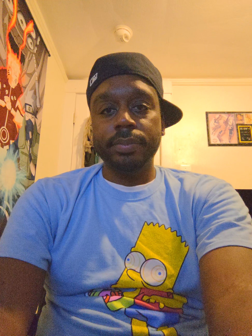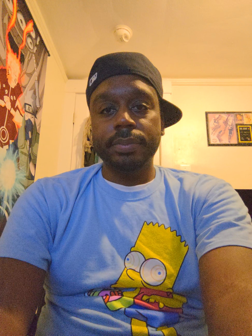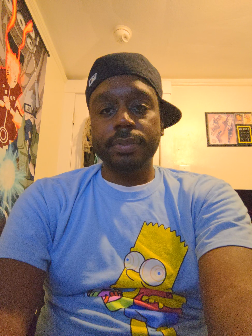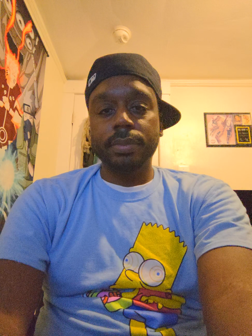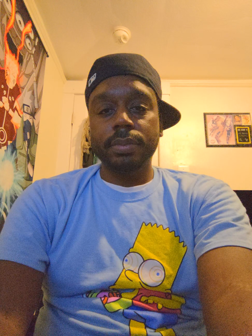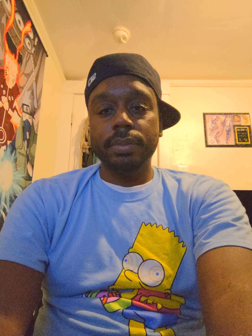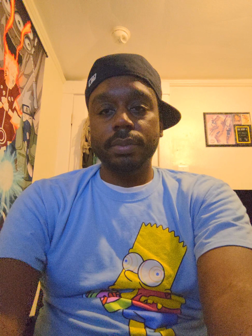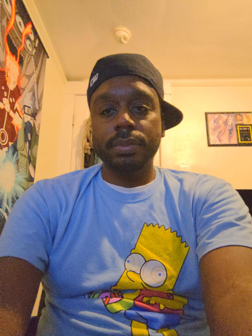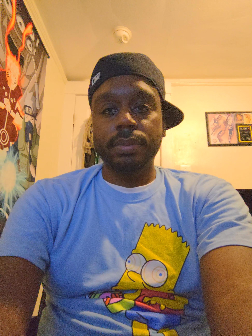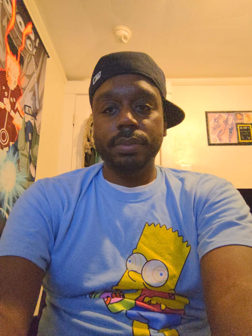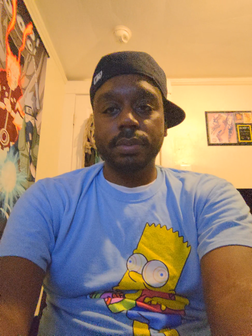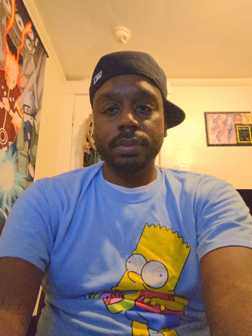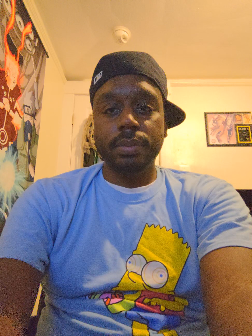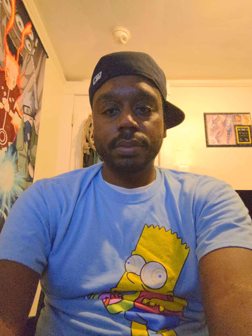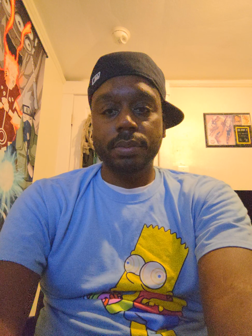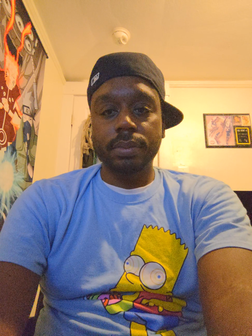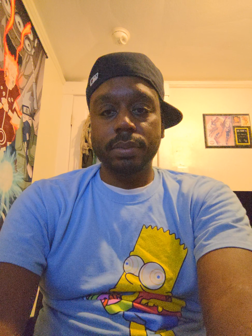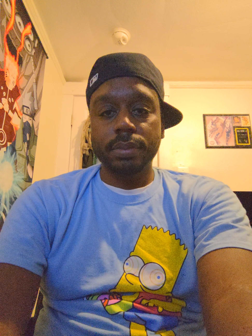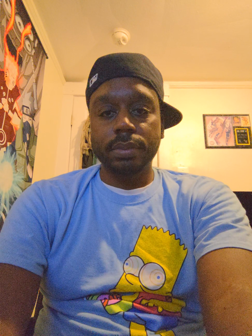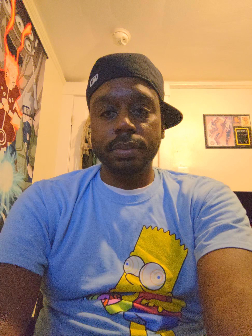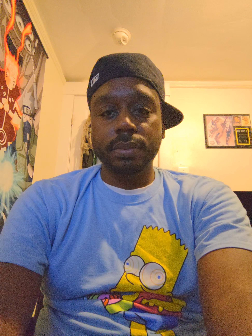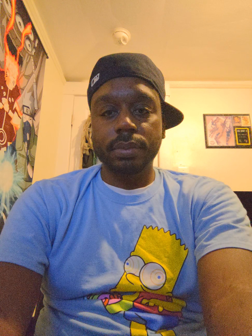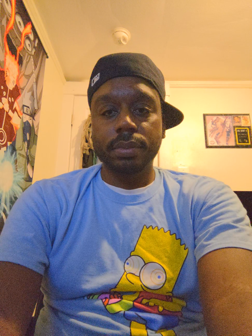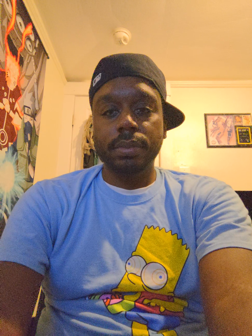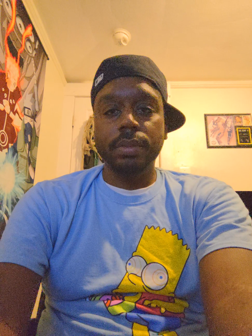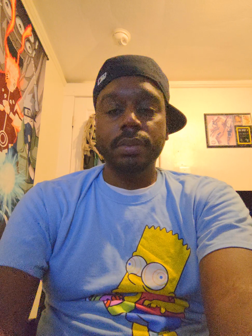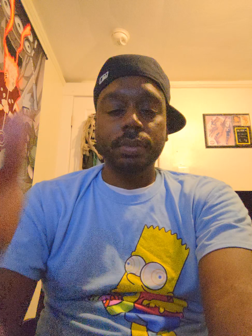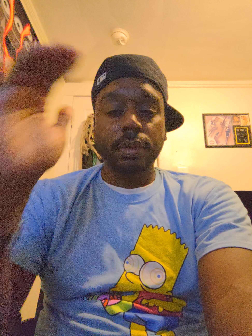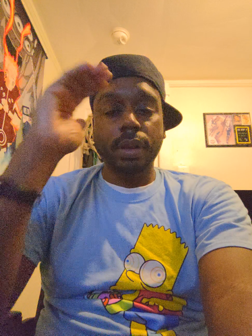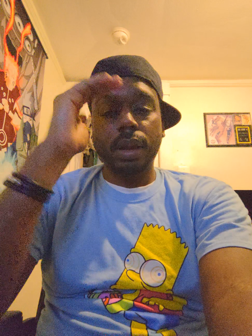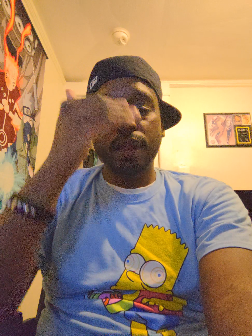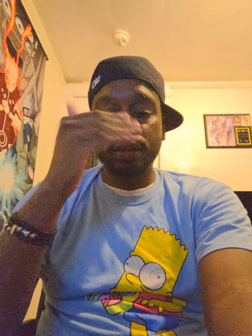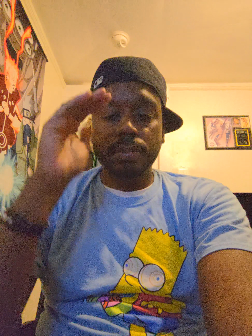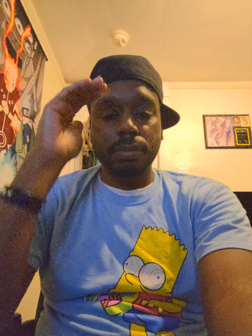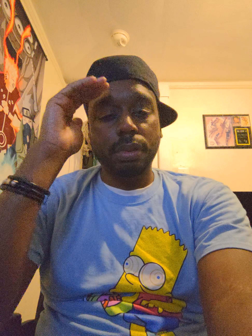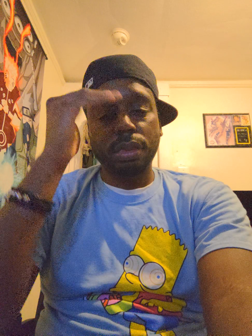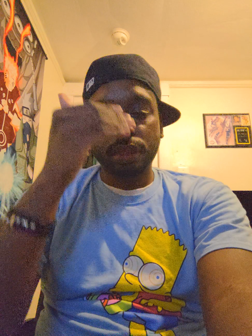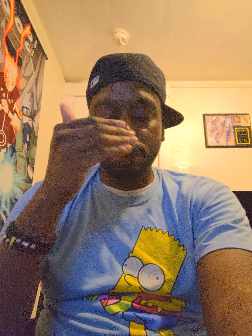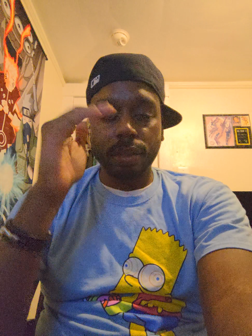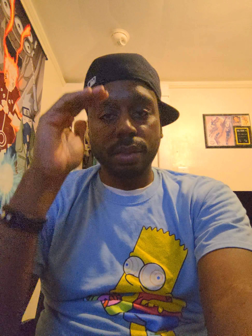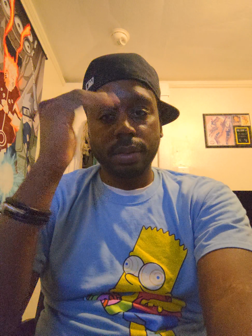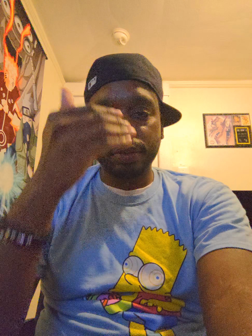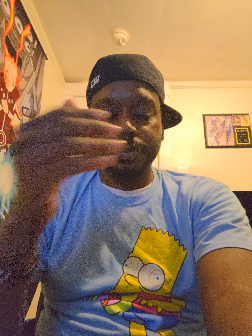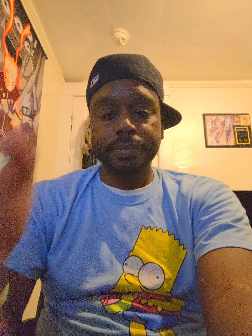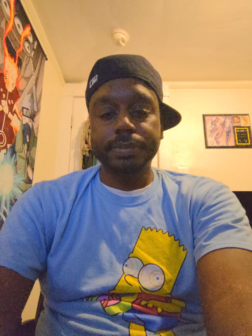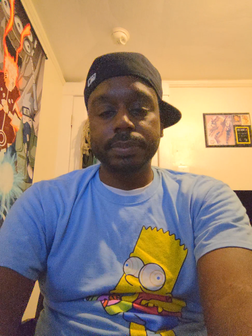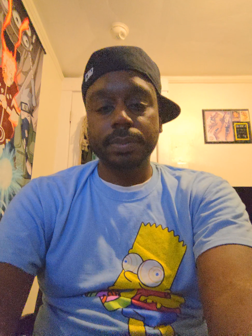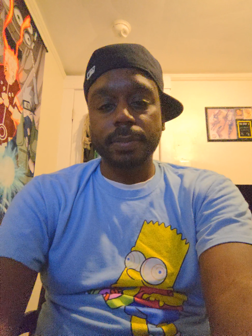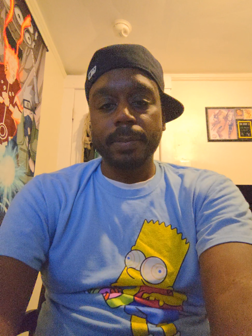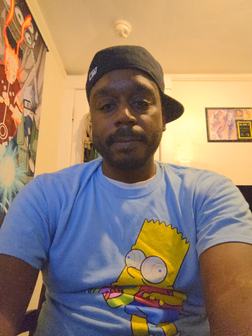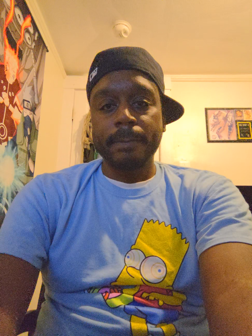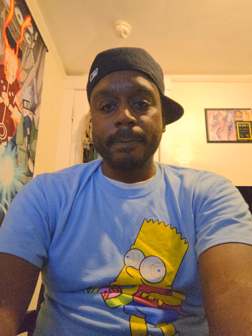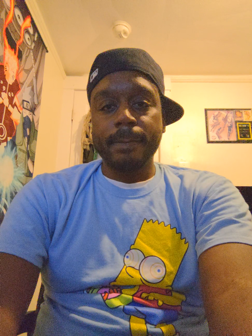sleepy